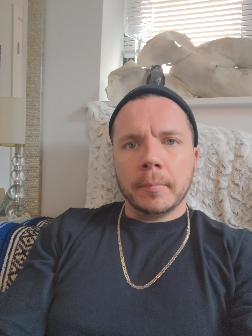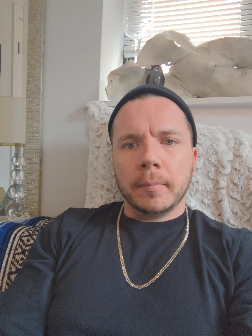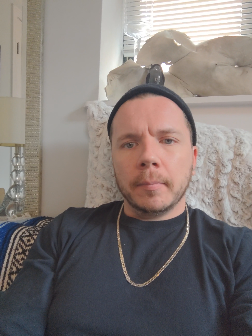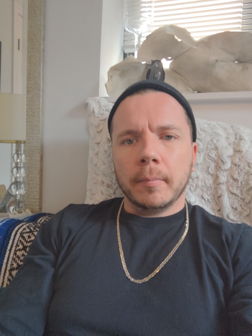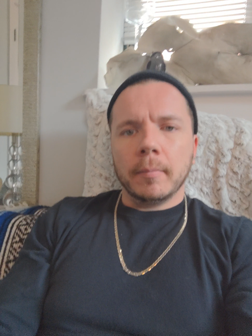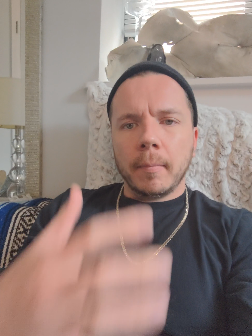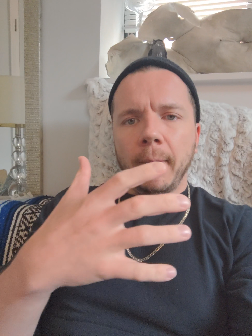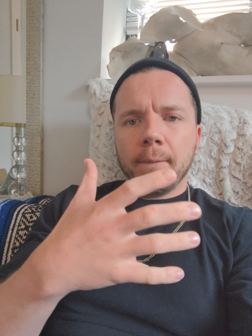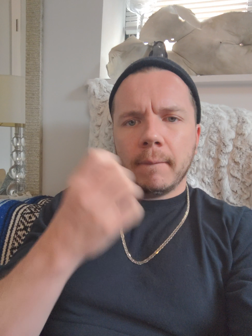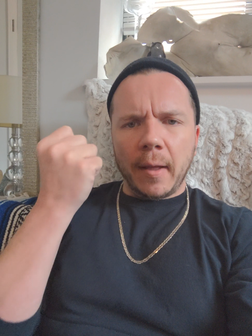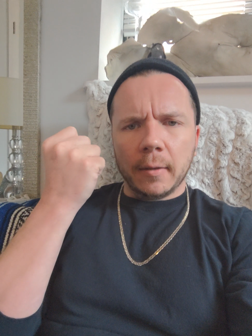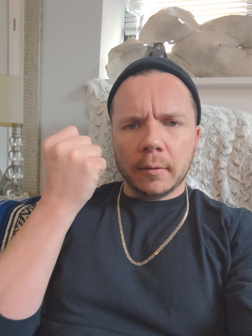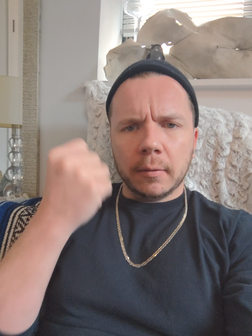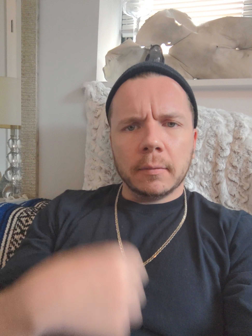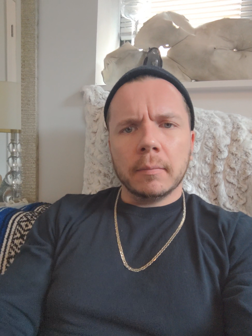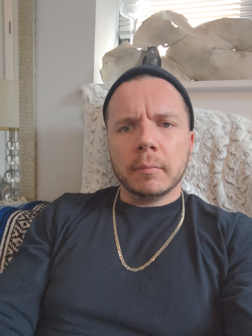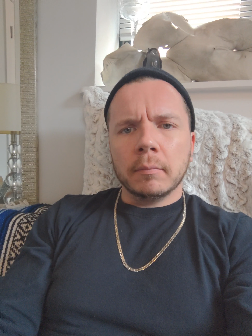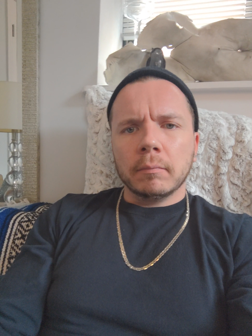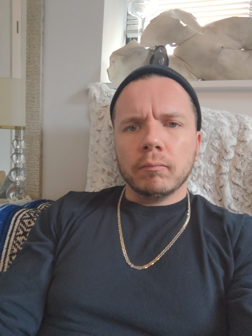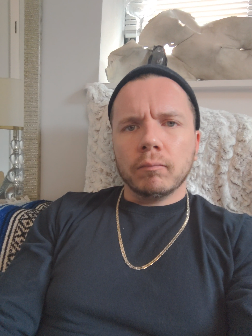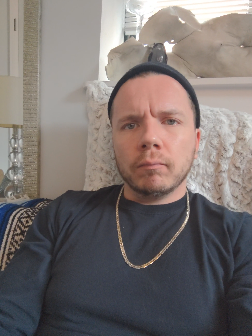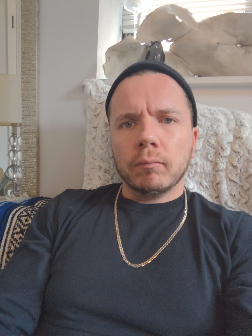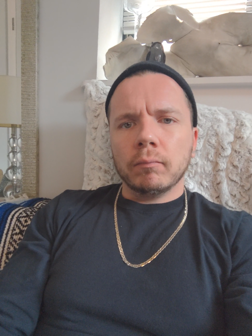fast